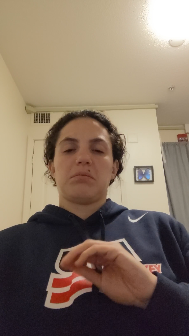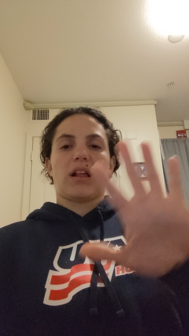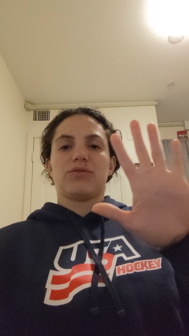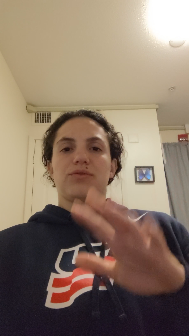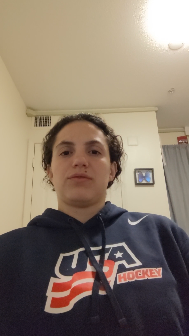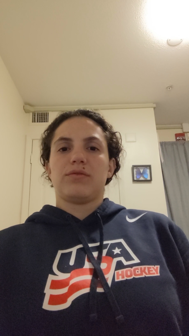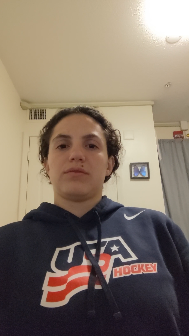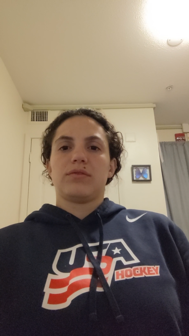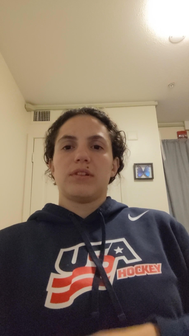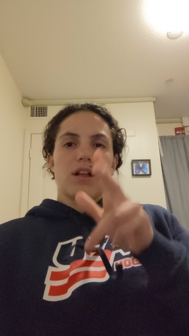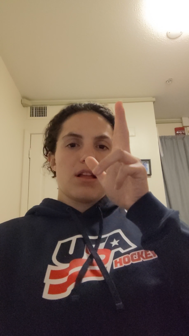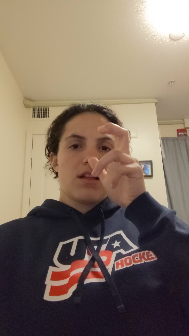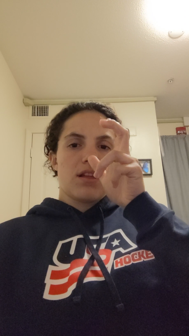ant